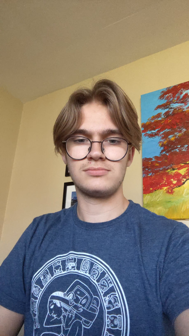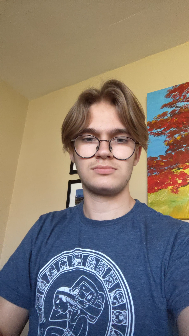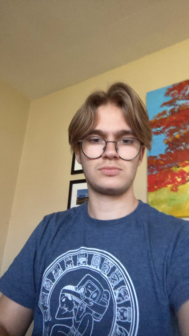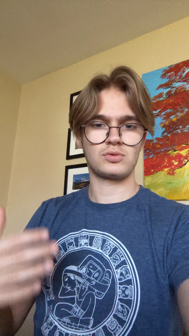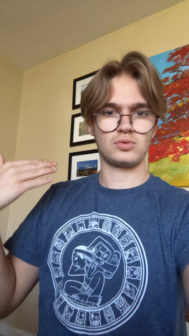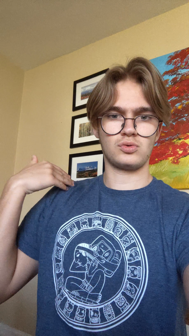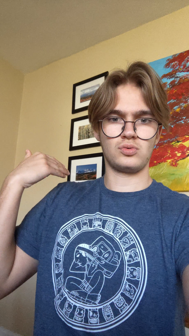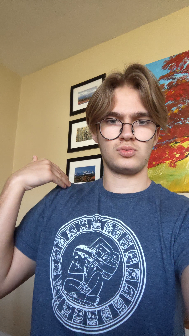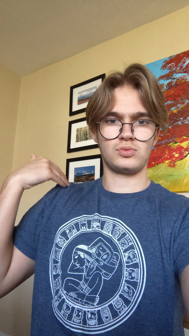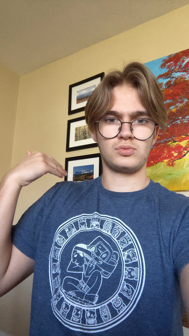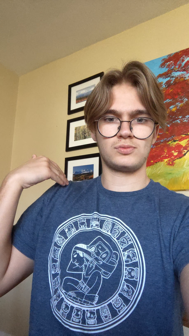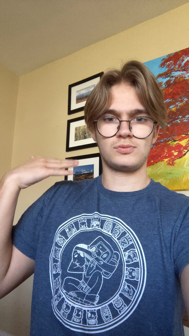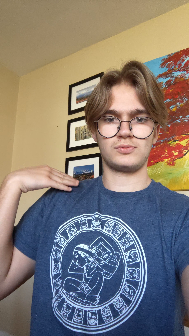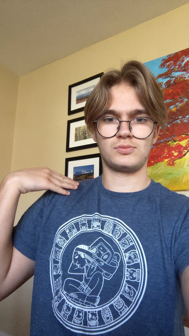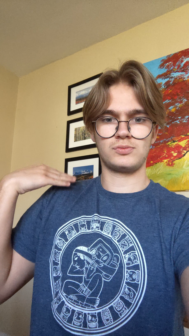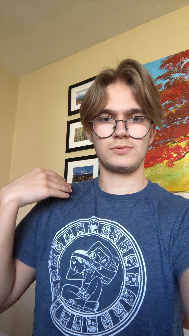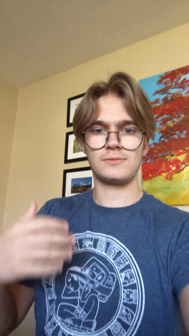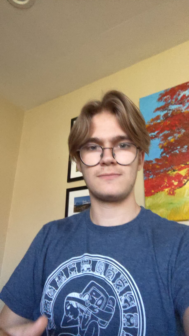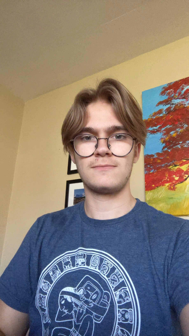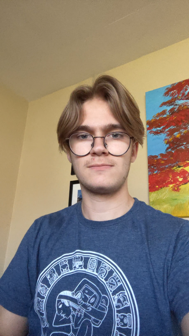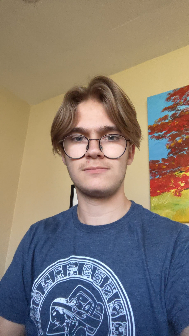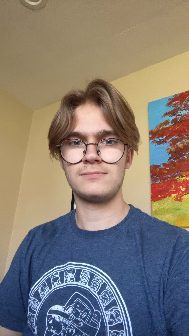shoulder